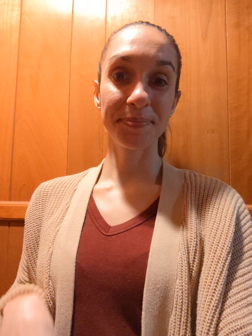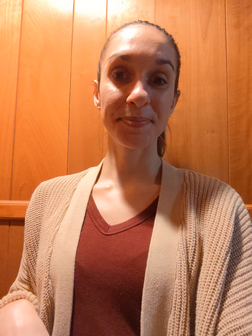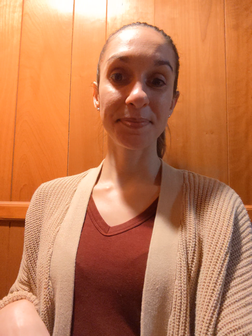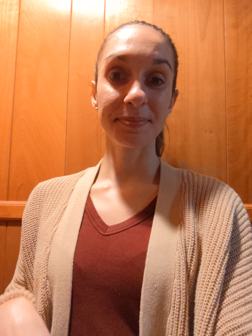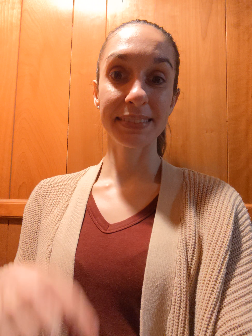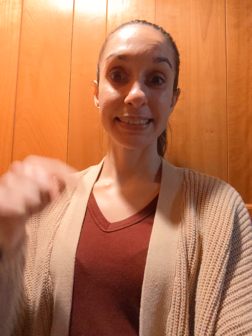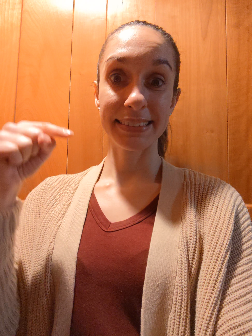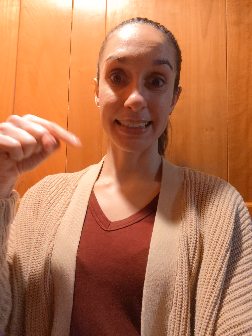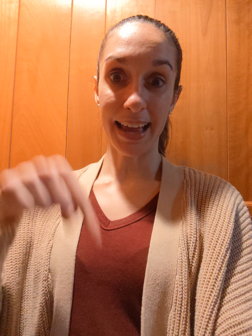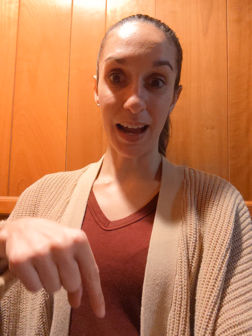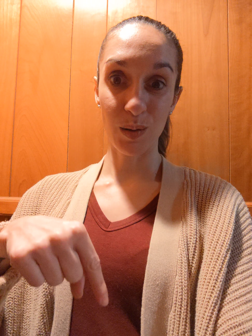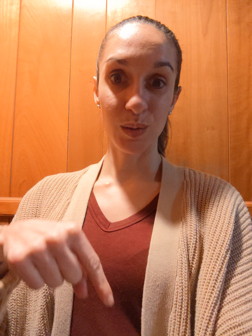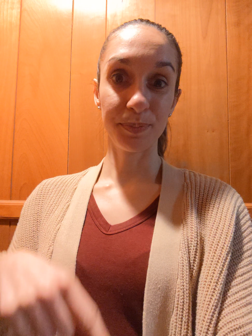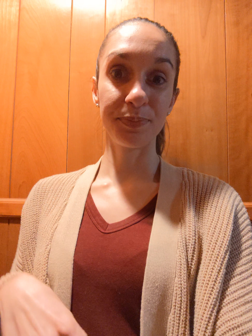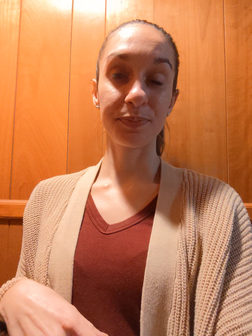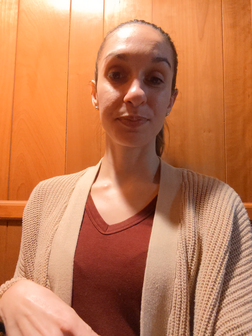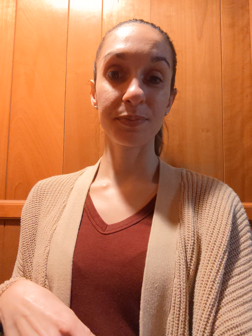down